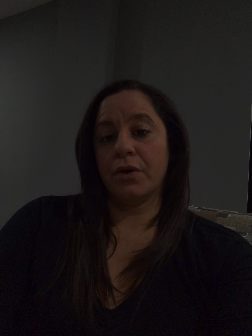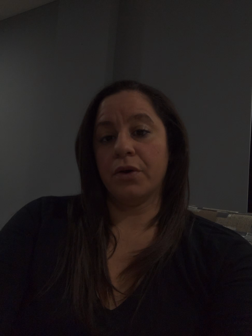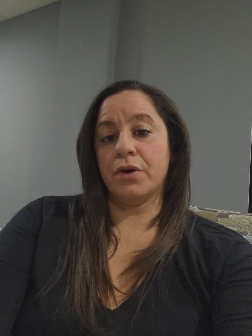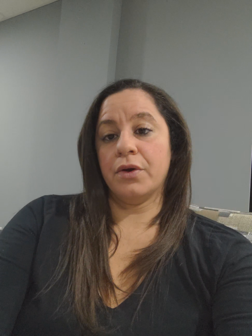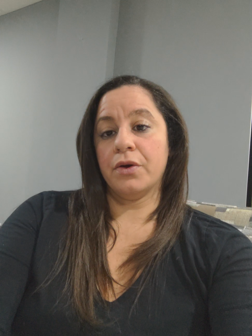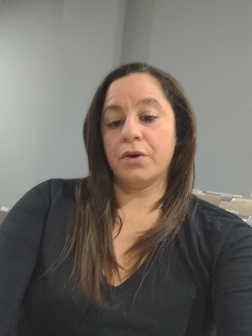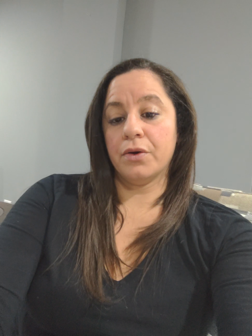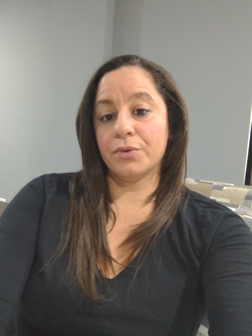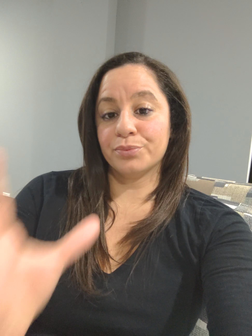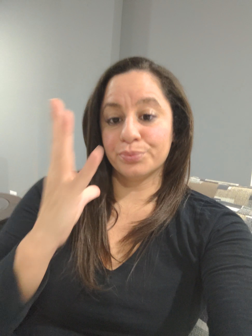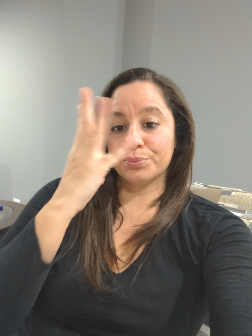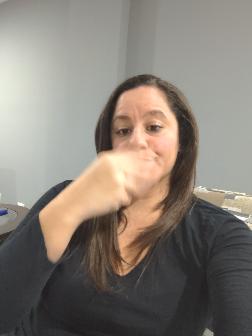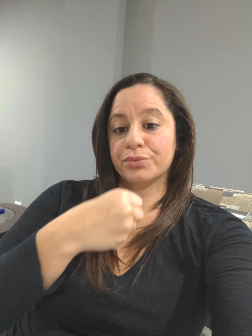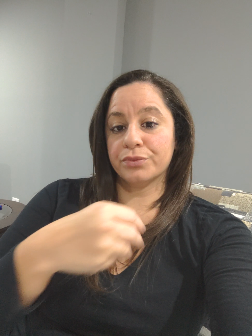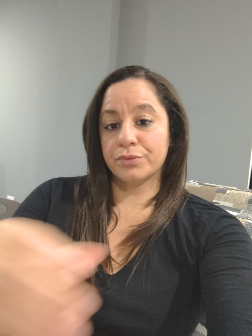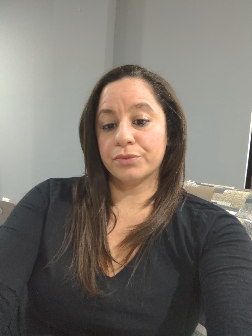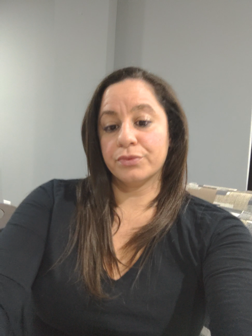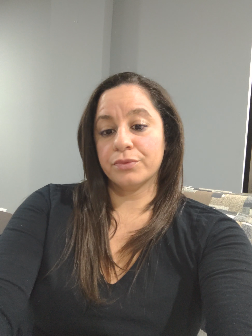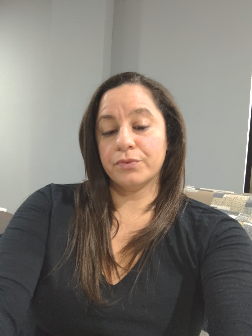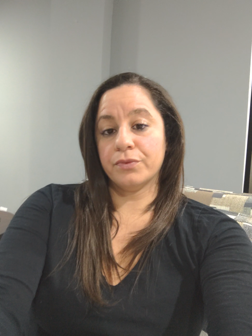pretty